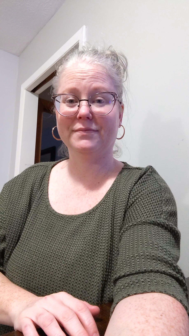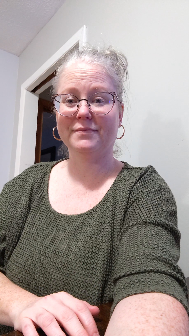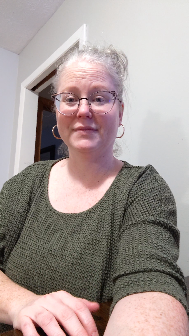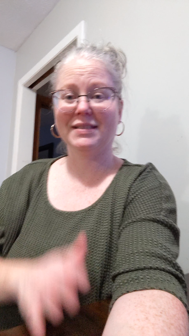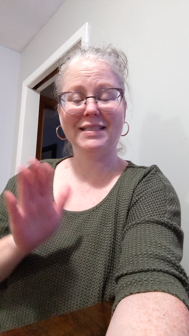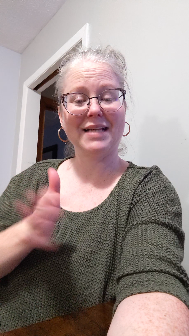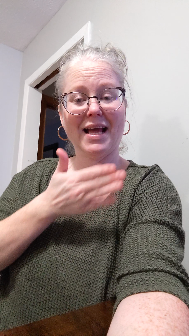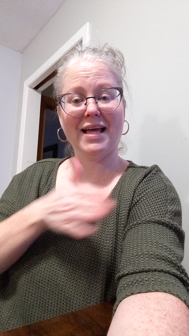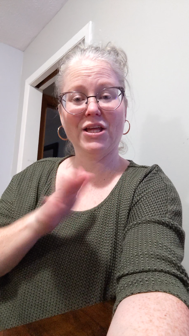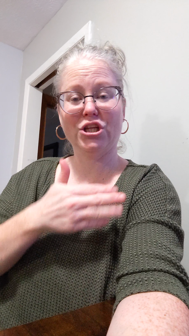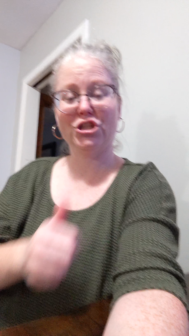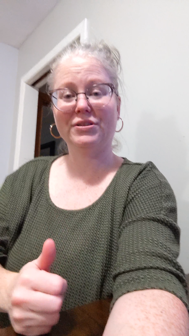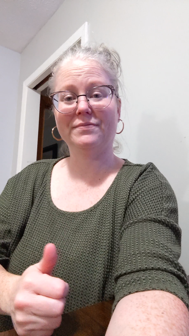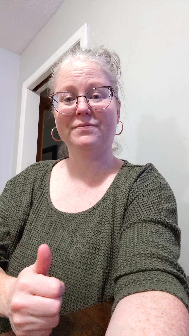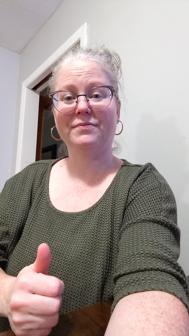share